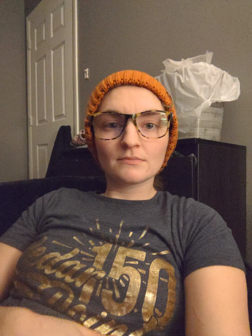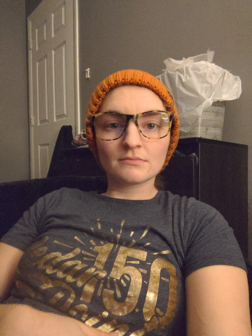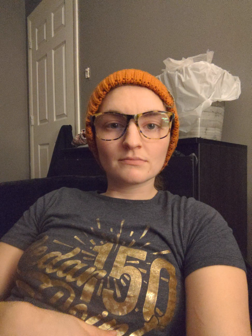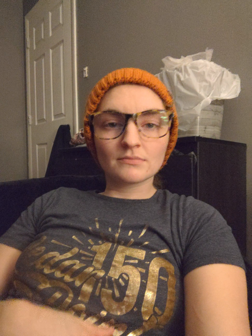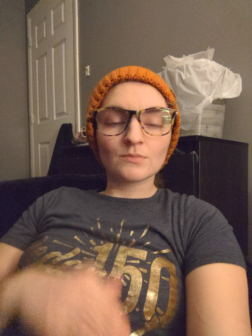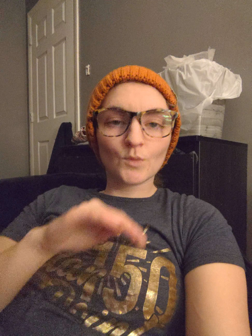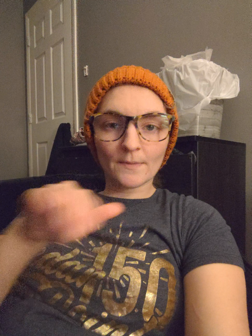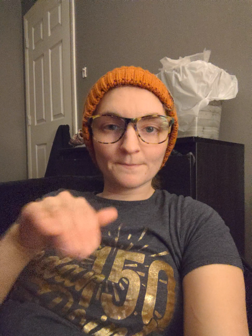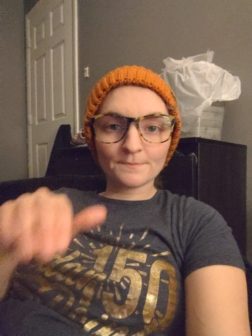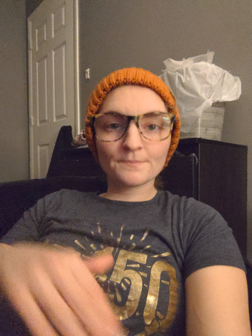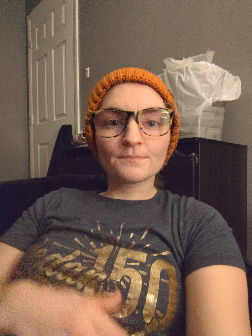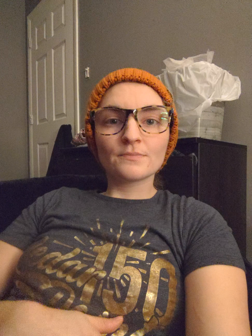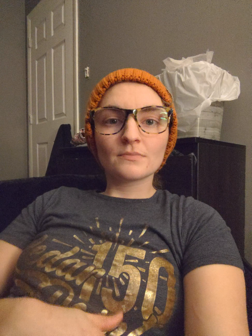pool